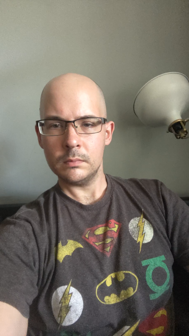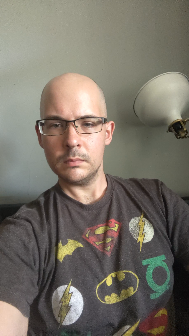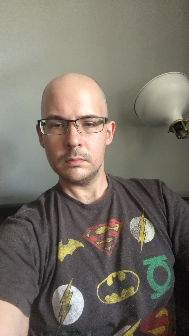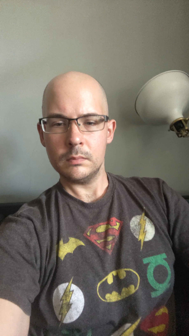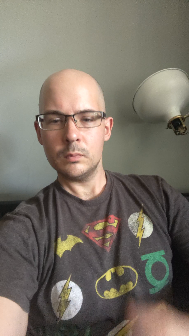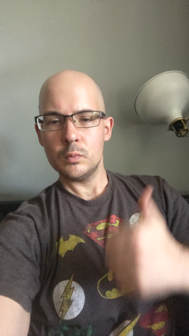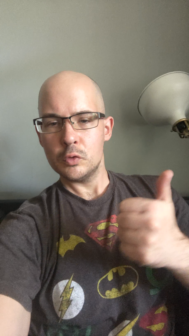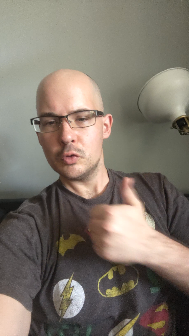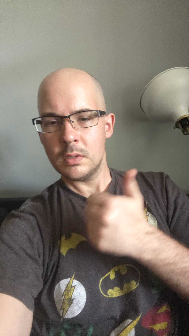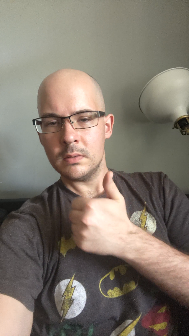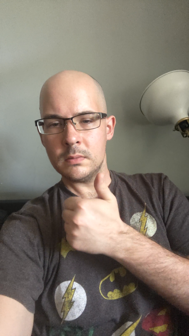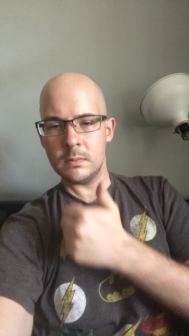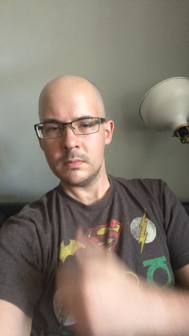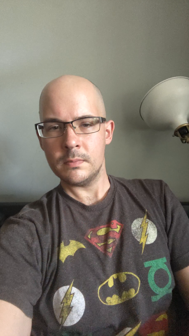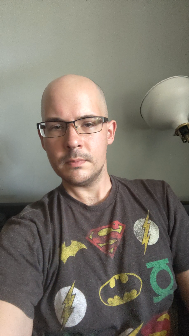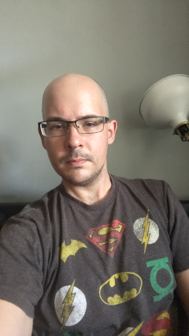chase